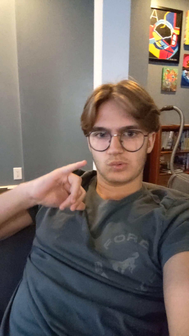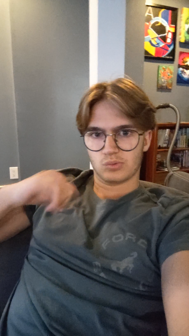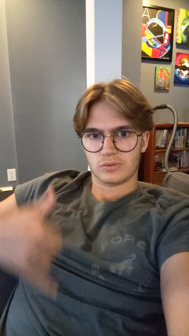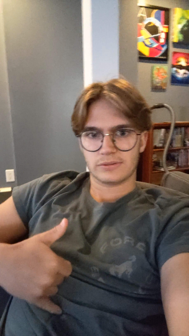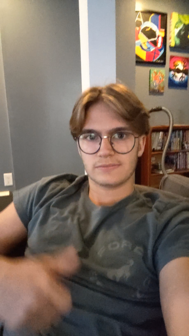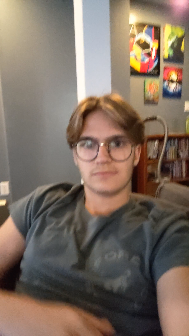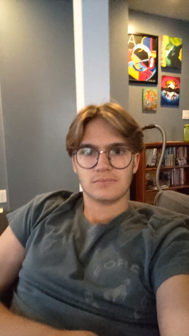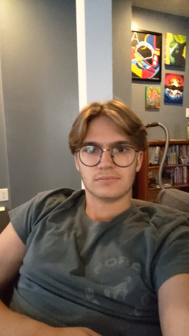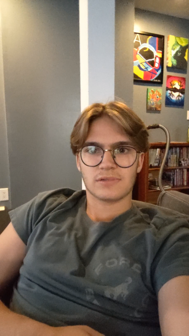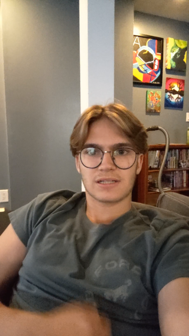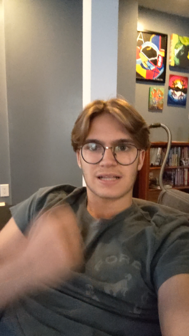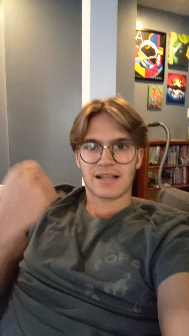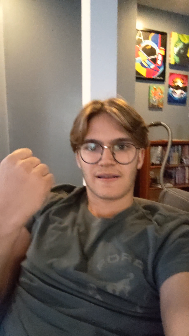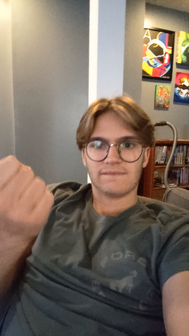drive